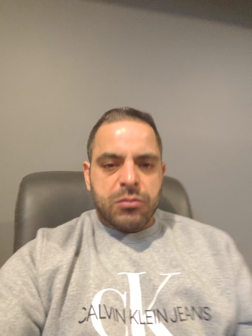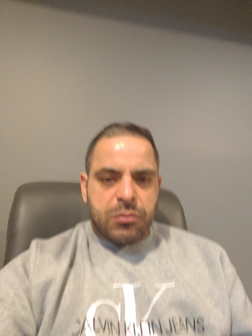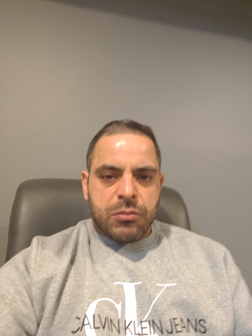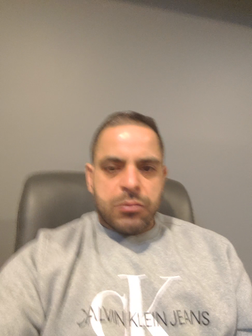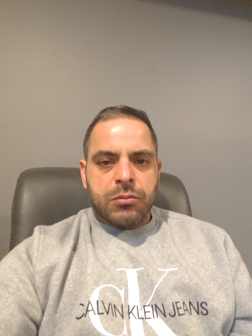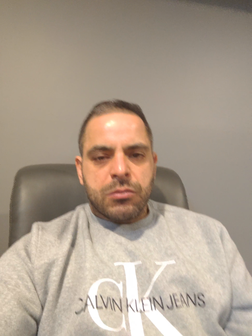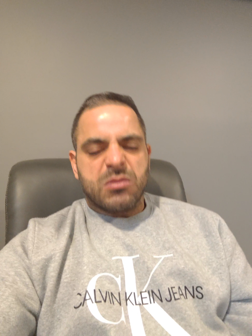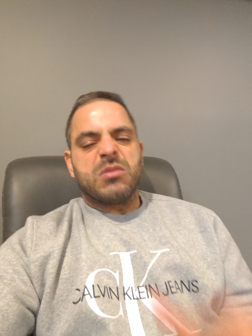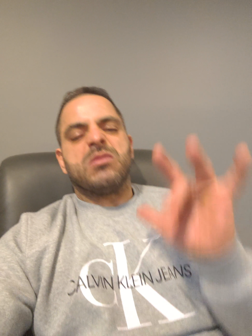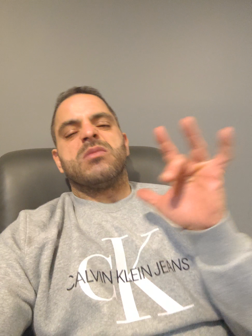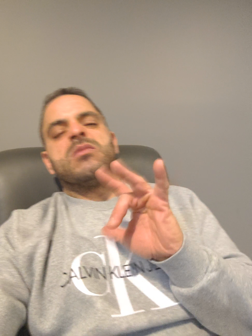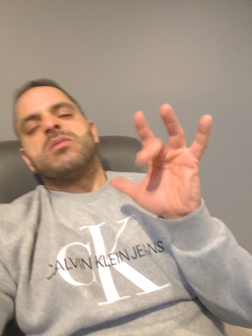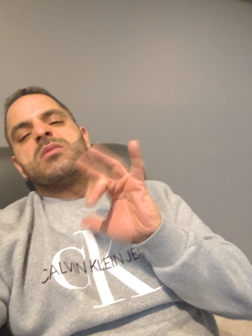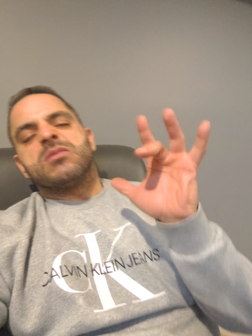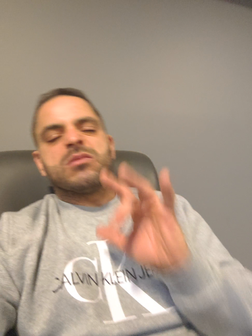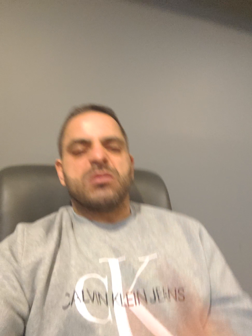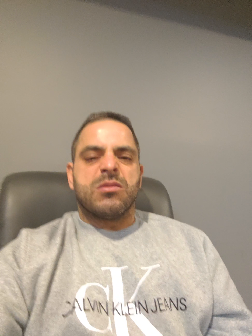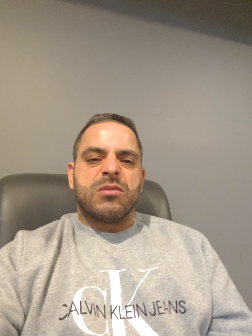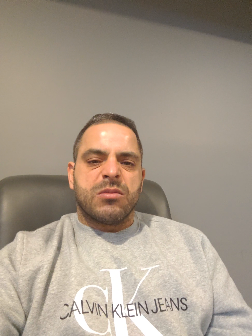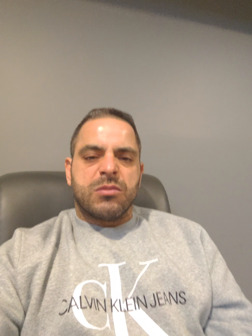yucky